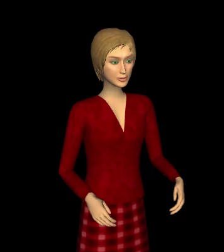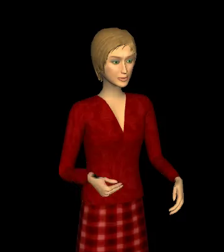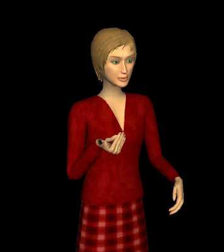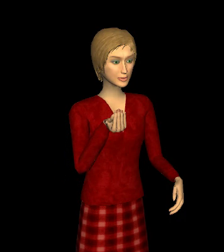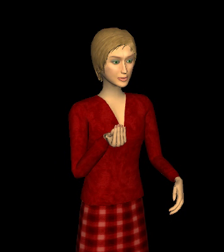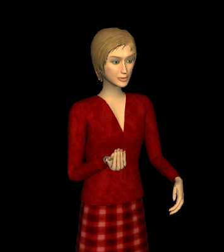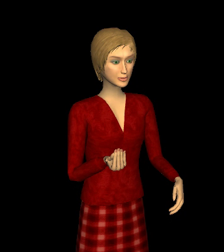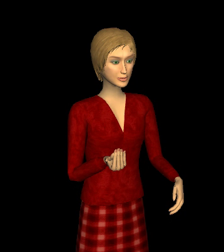طفل